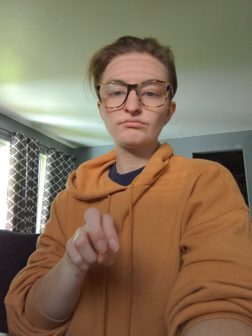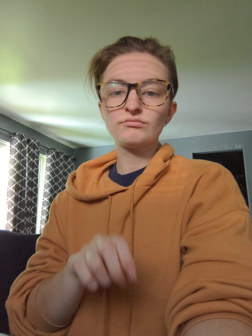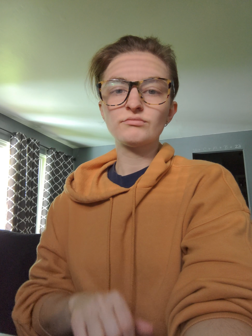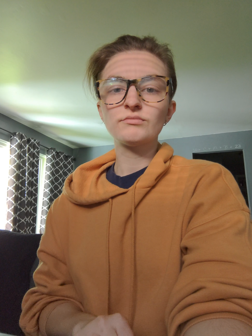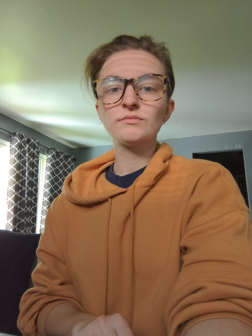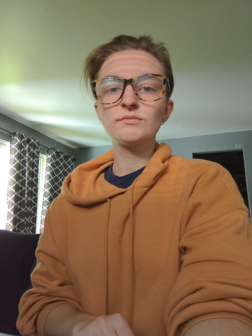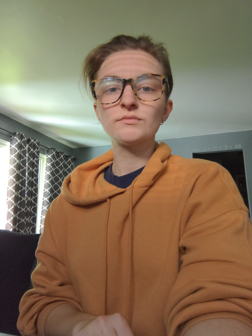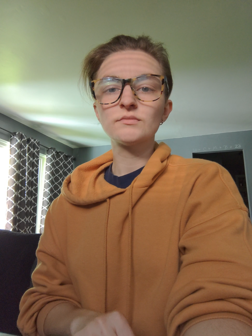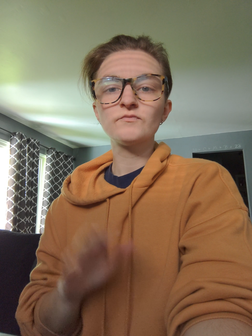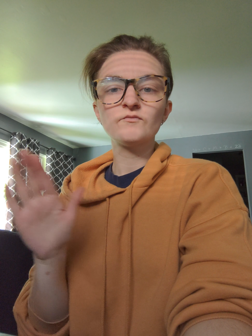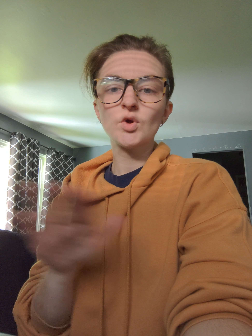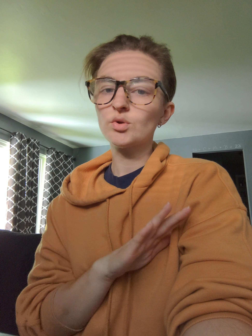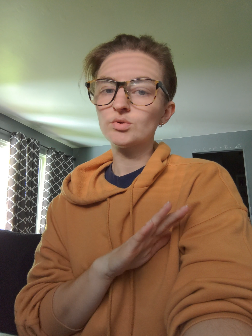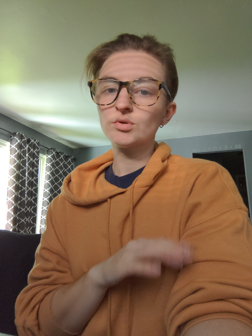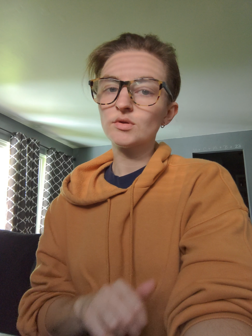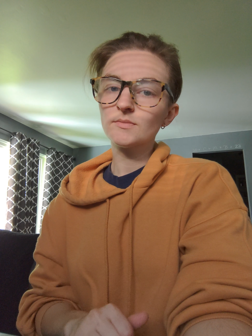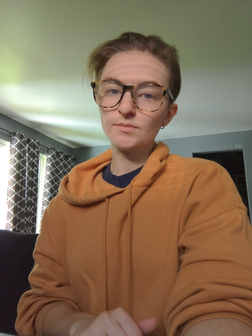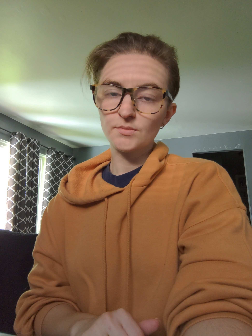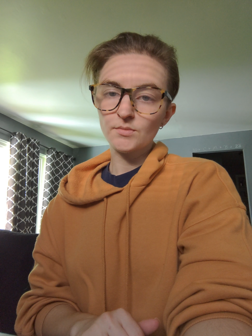full